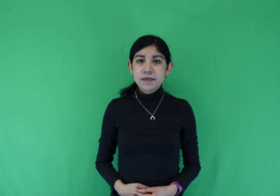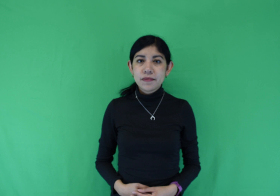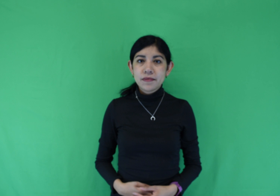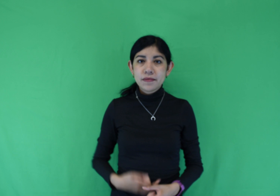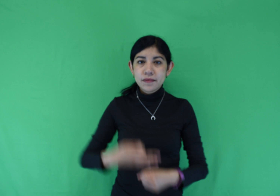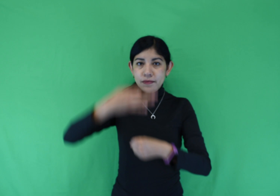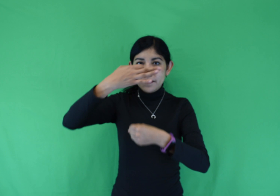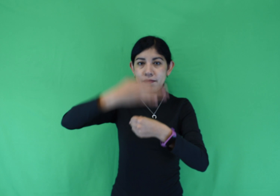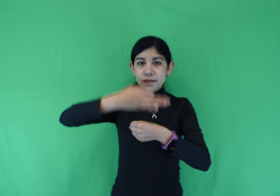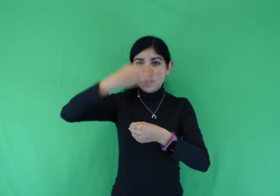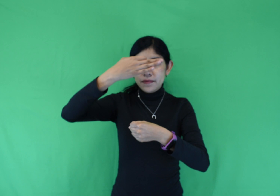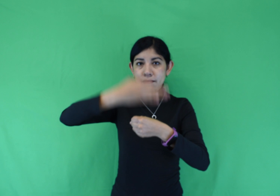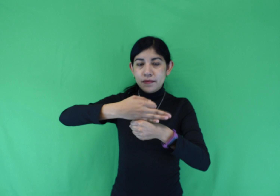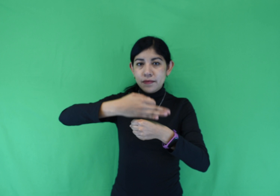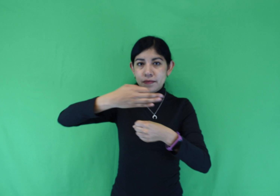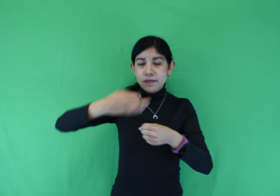ahora